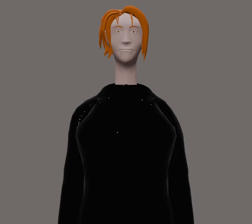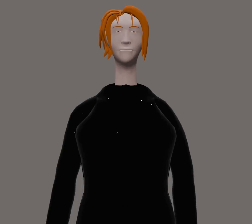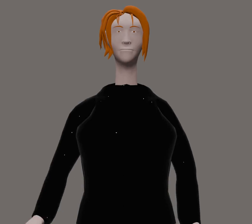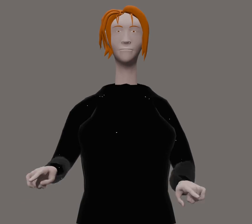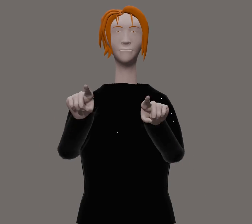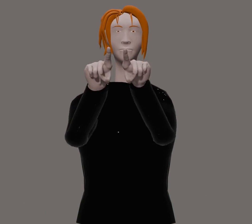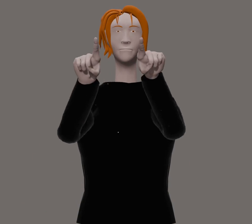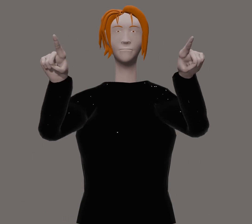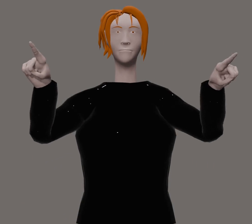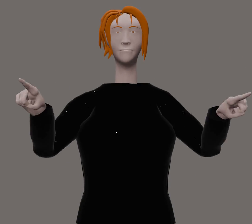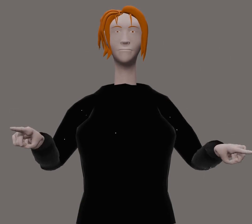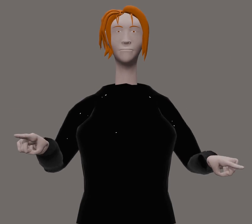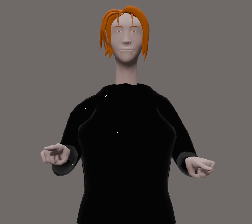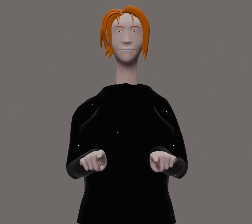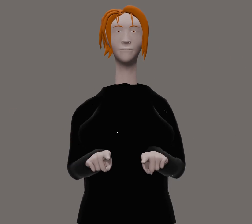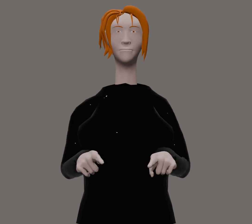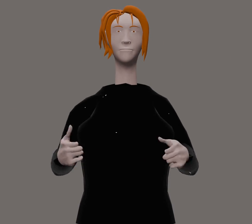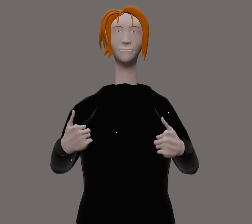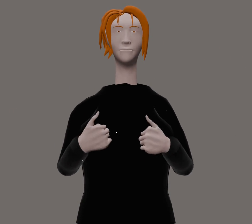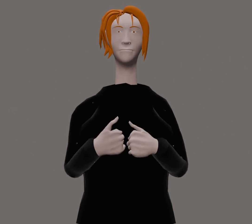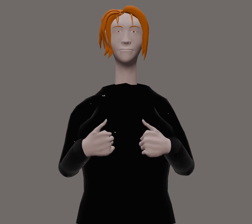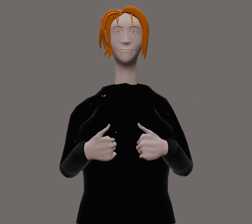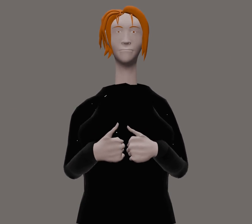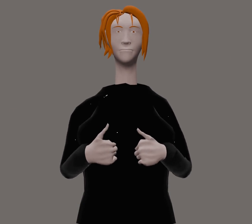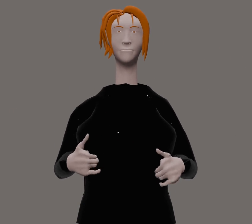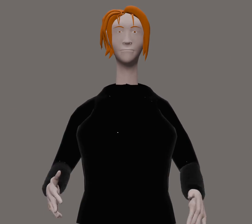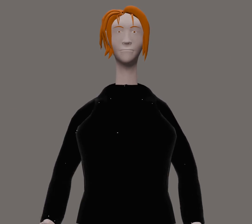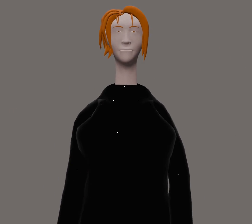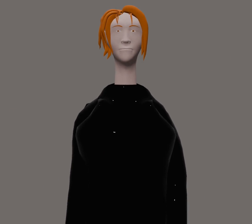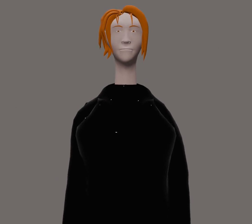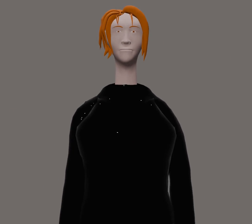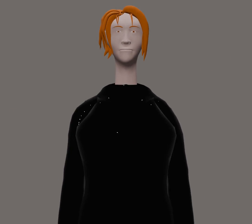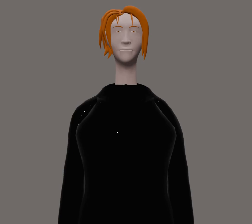Boardgame